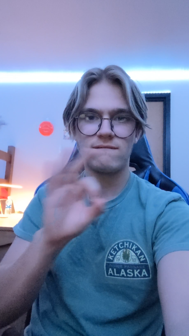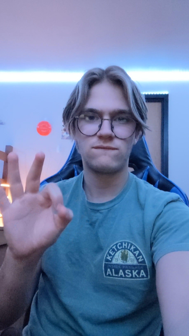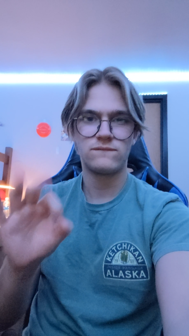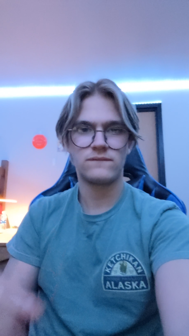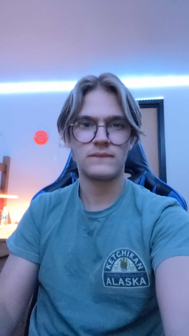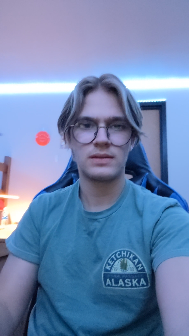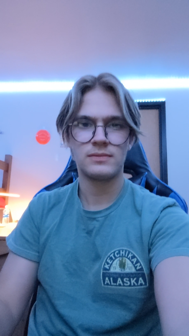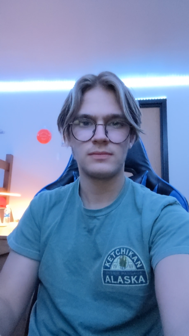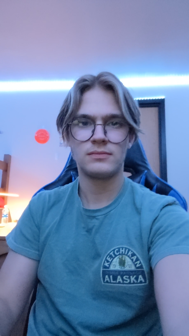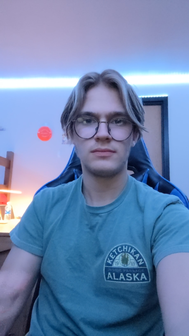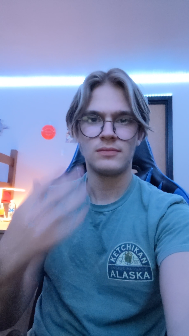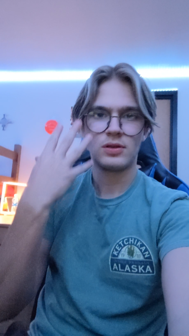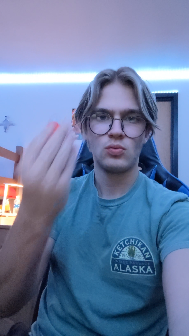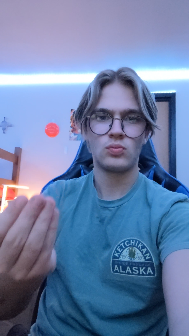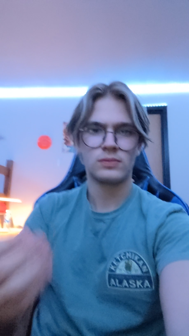got to